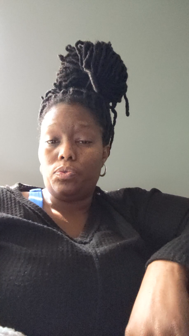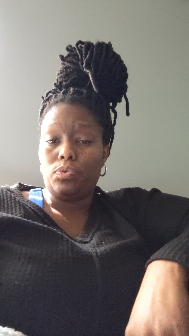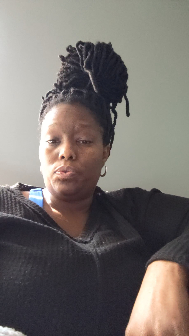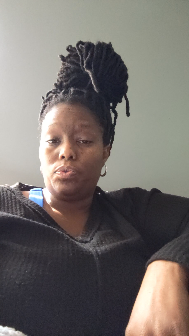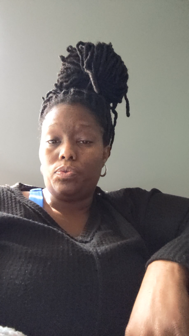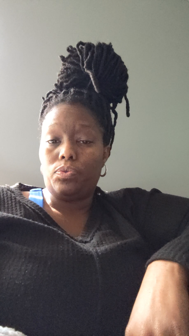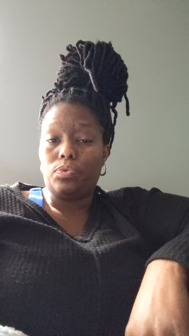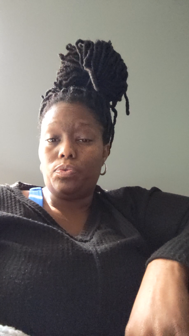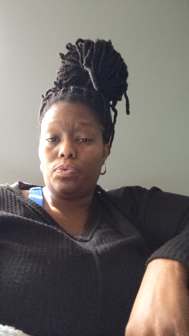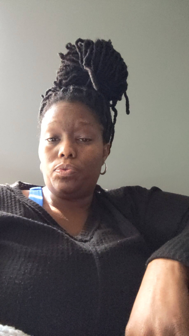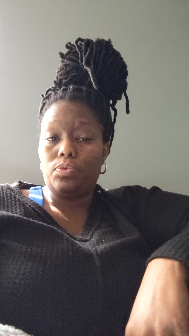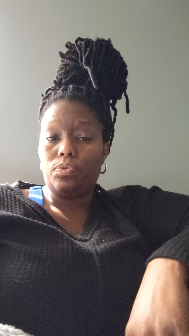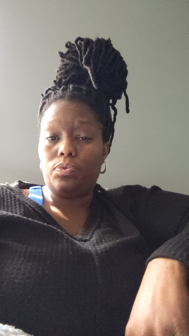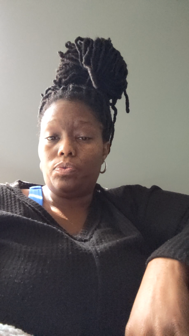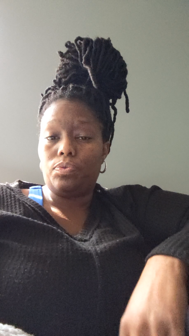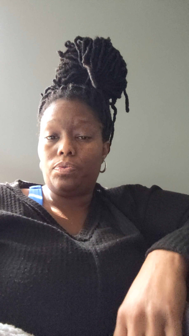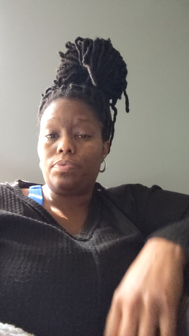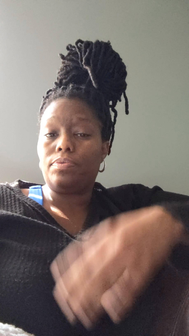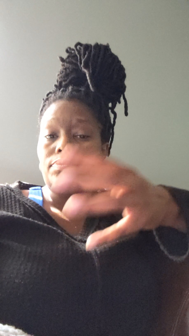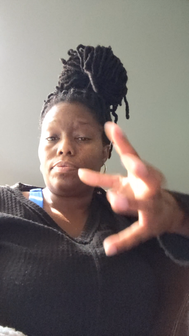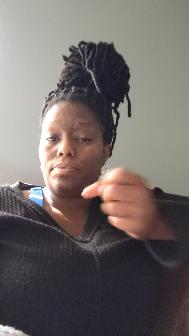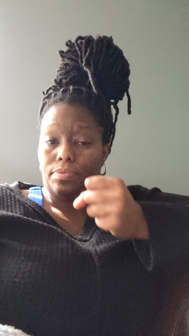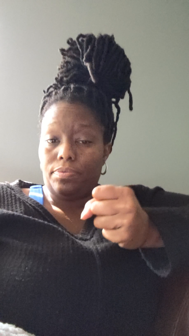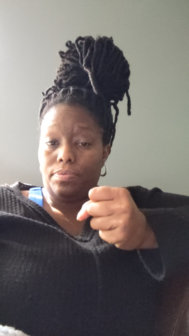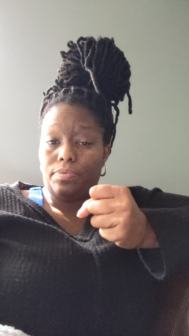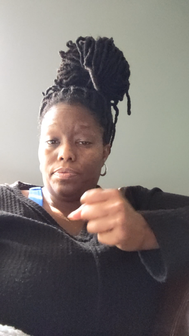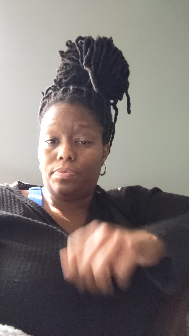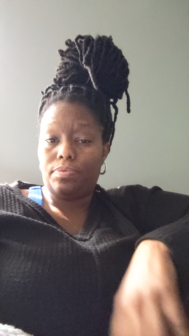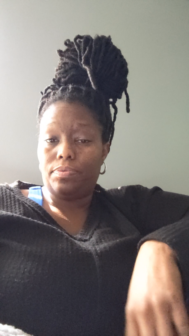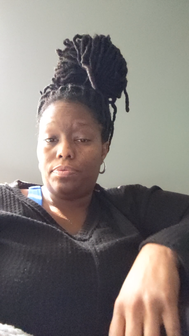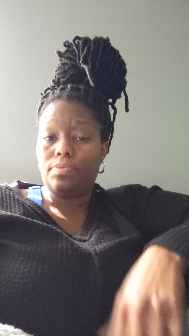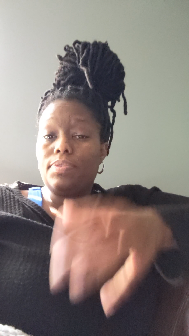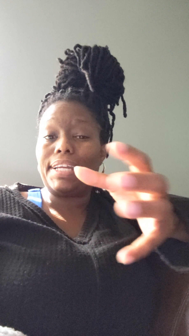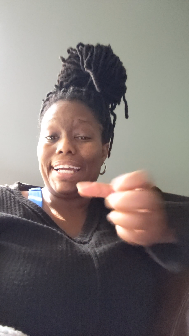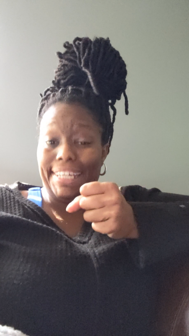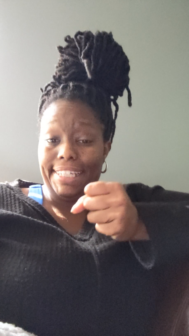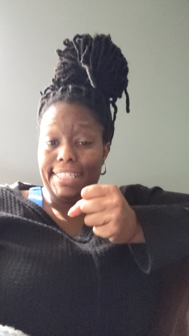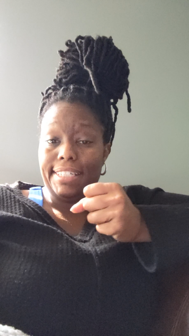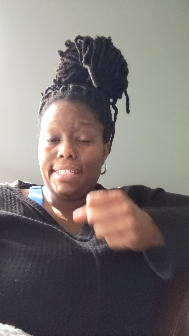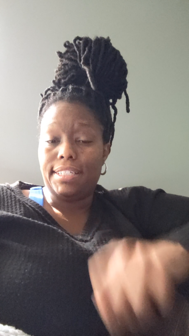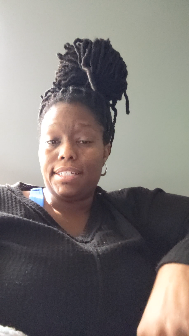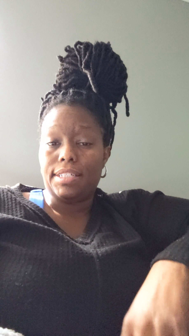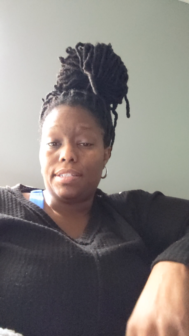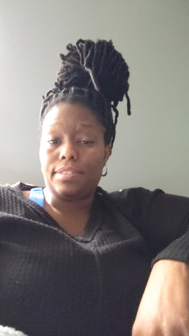get